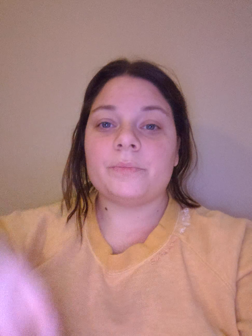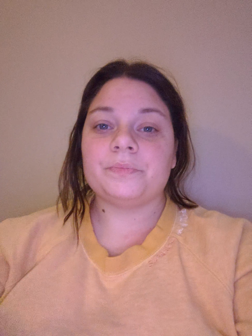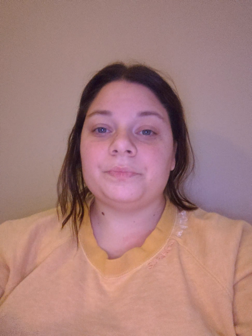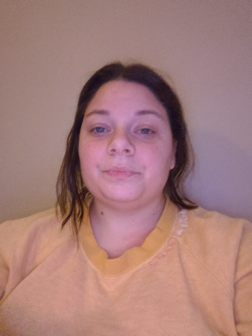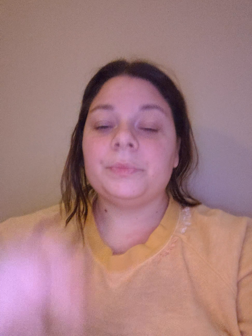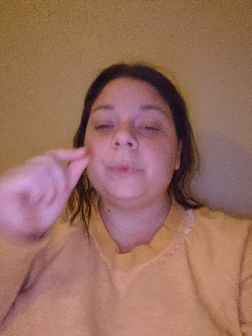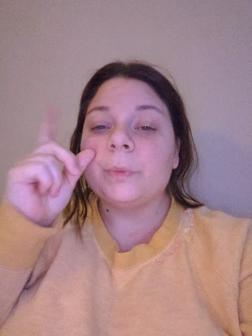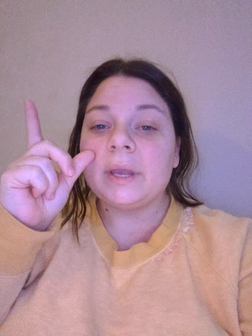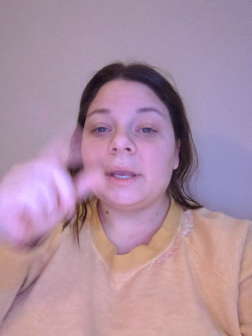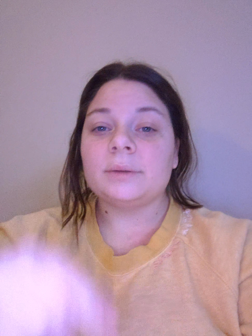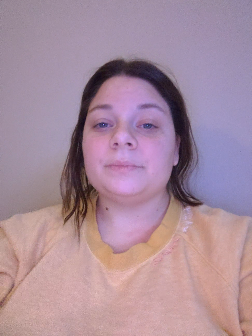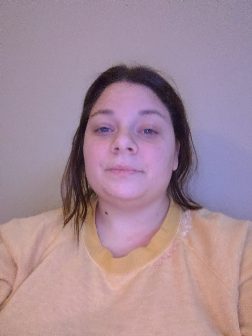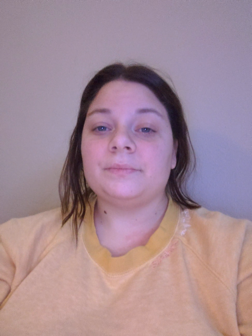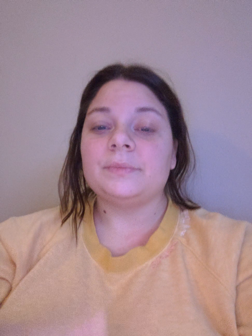wake